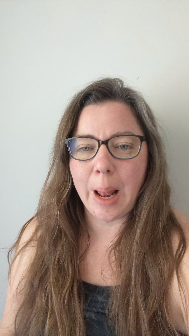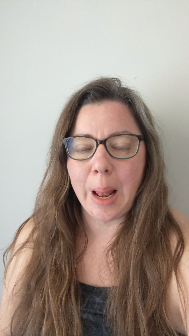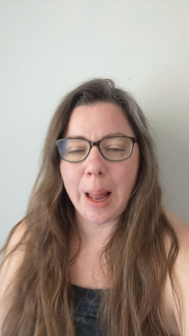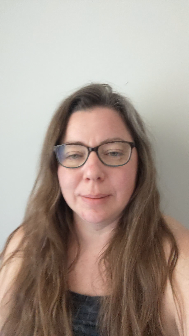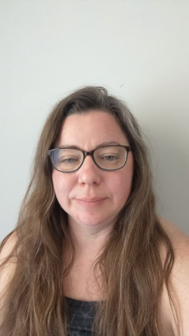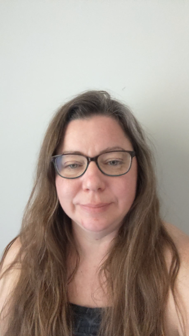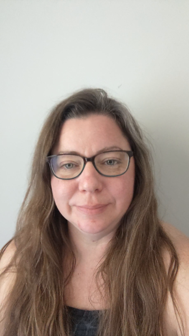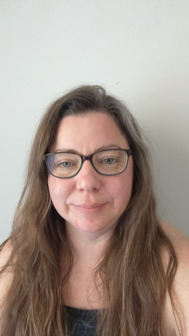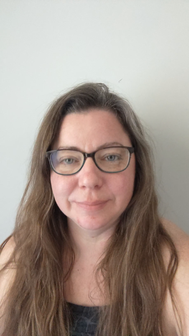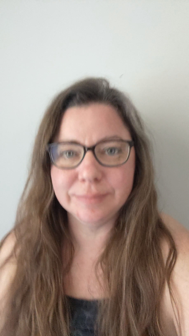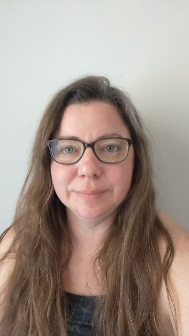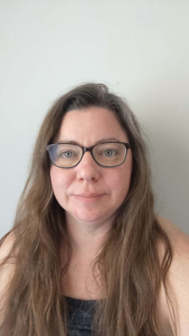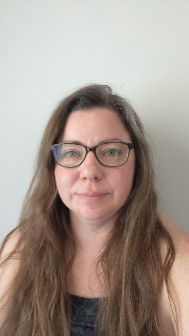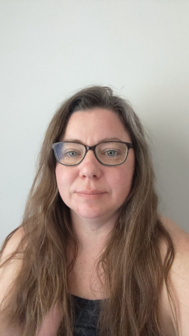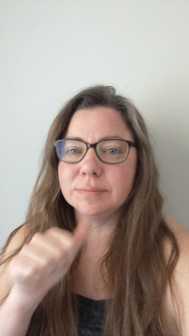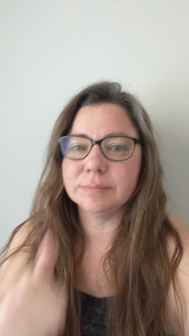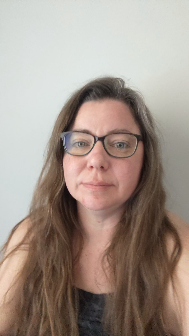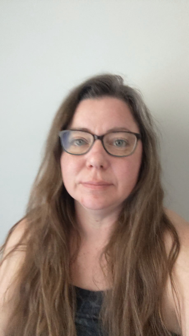don't